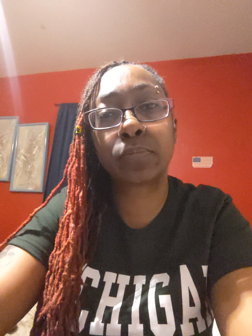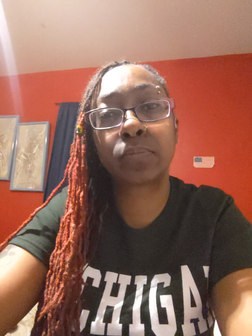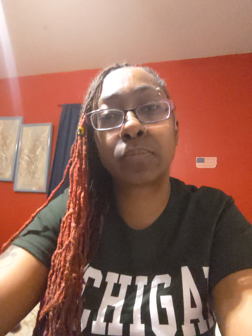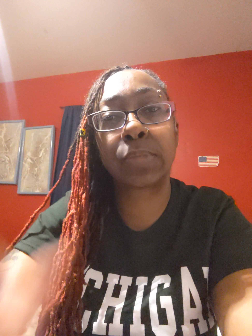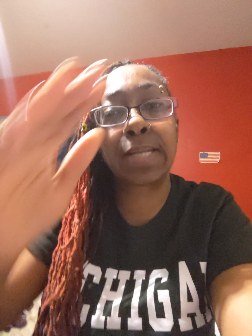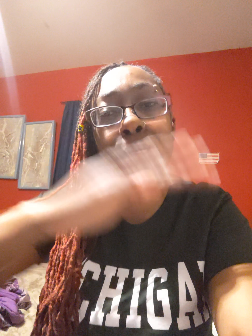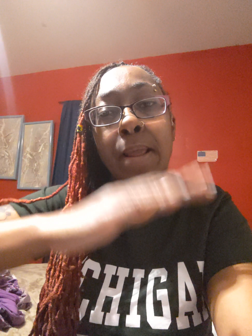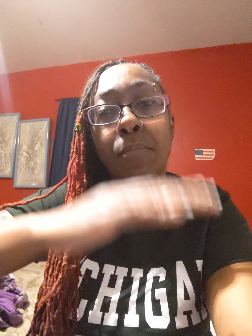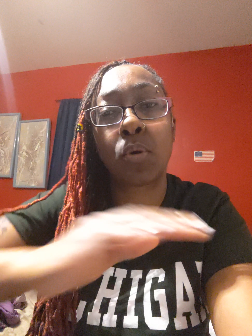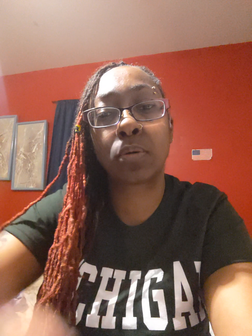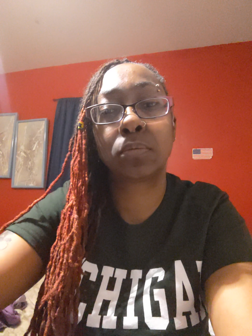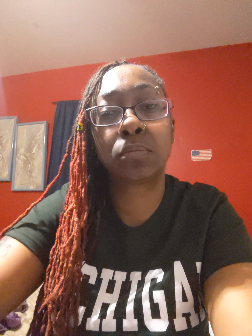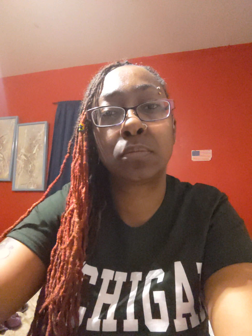table